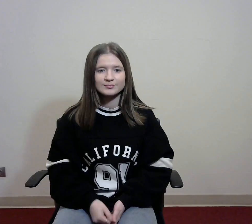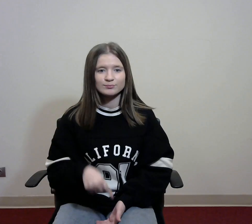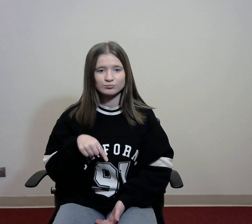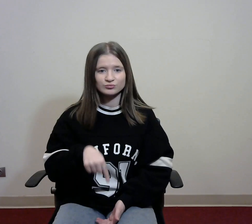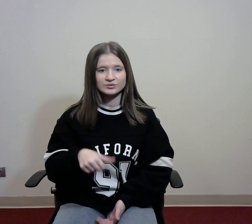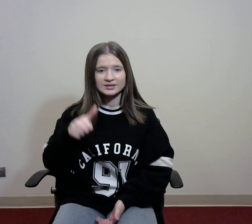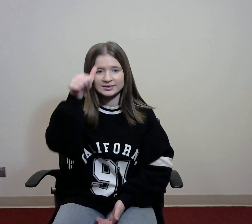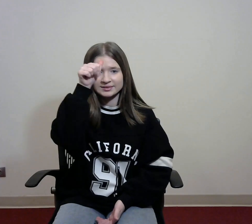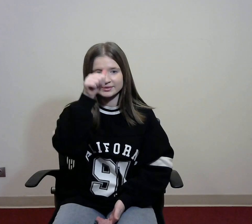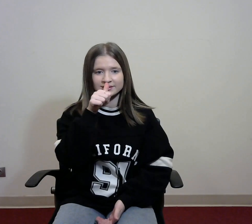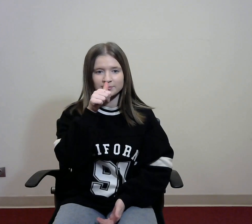bu ay